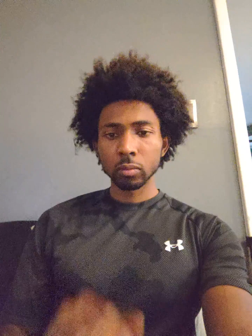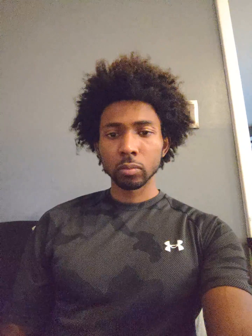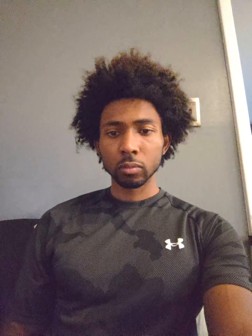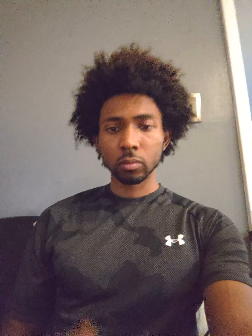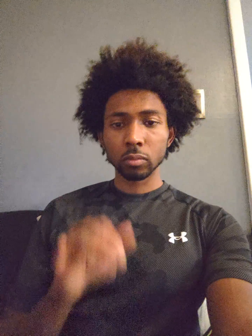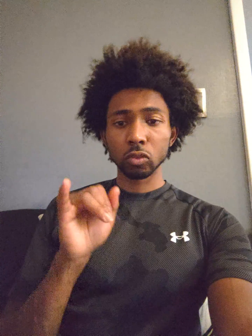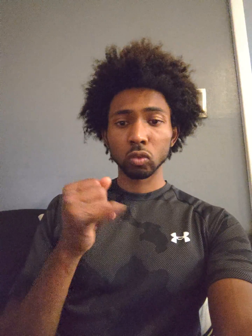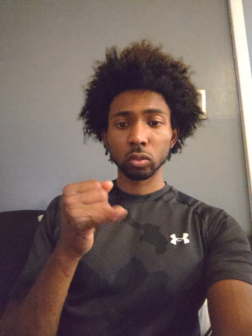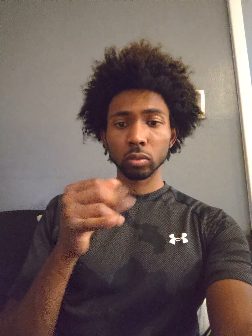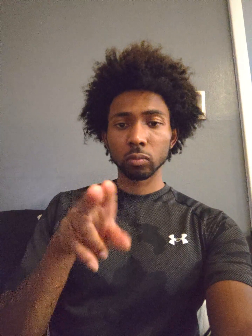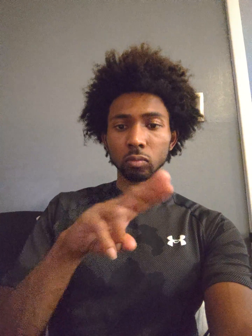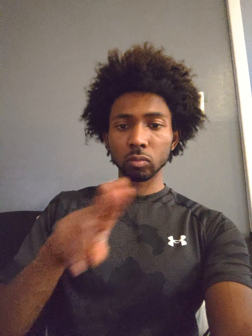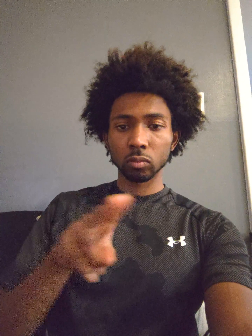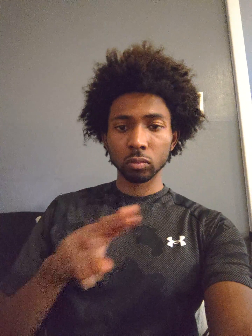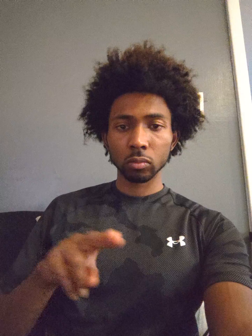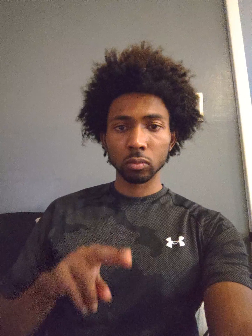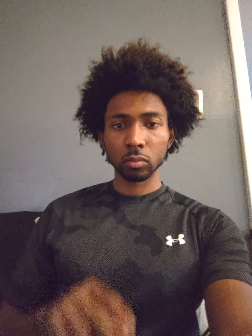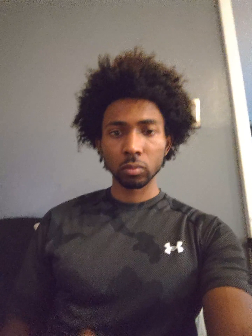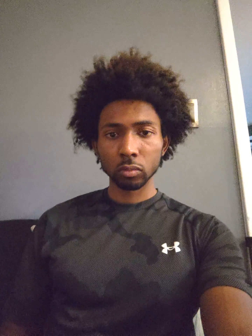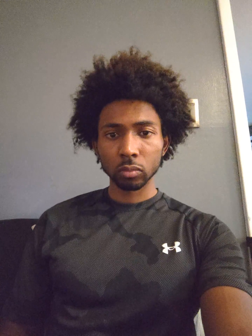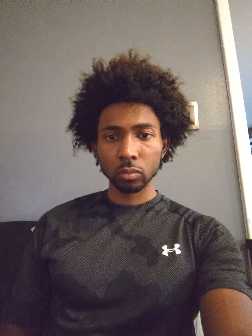jelly